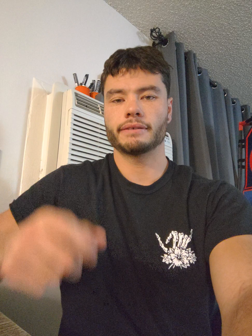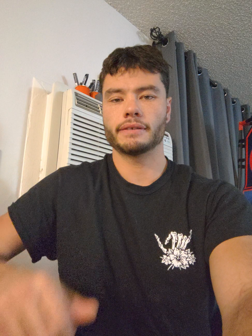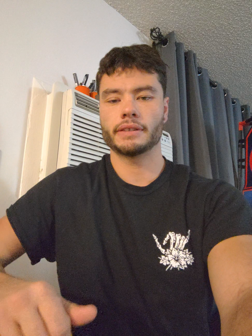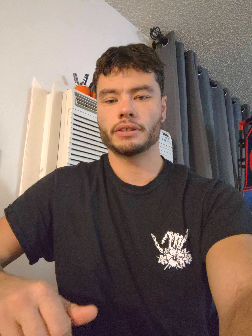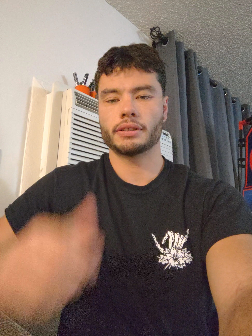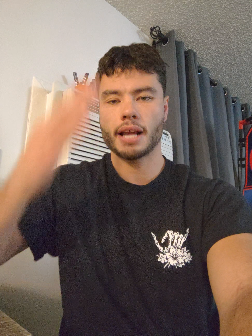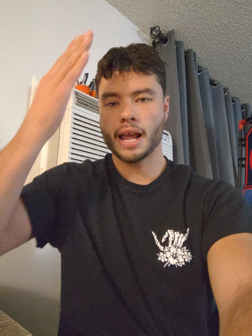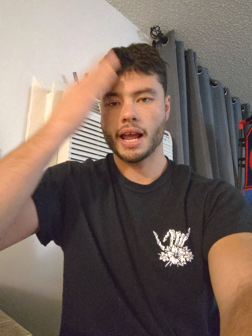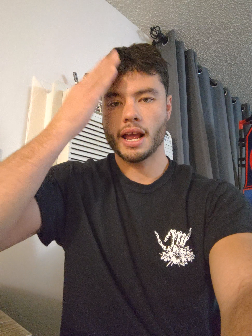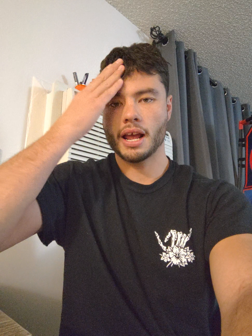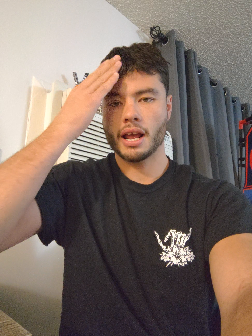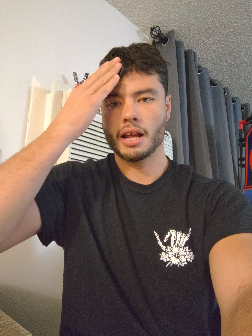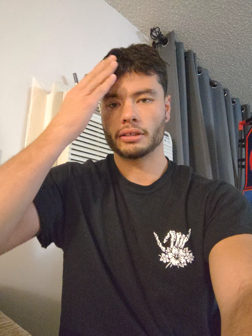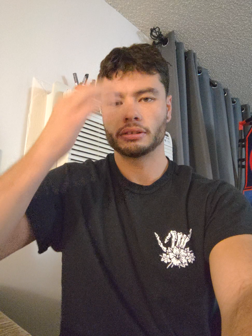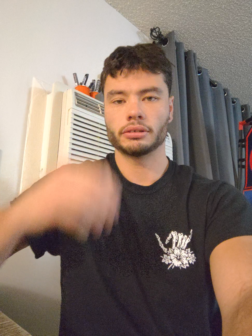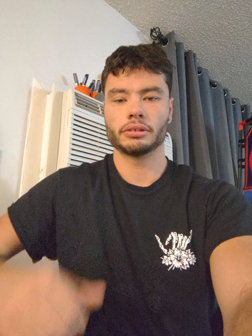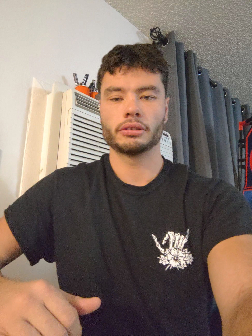hat